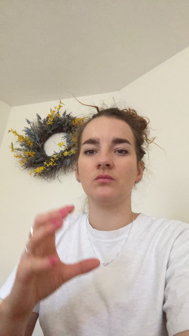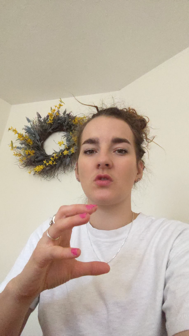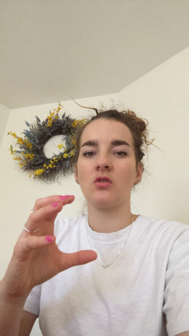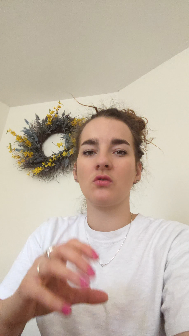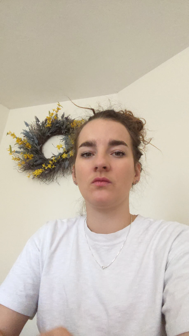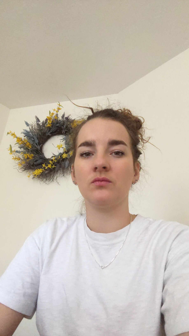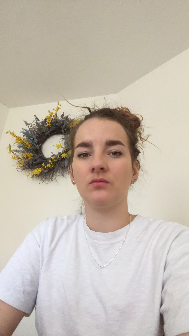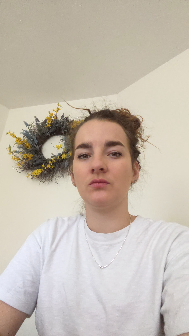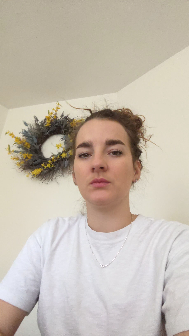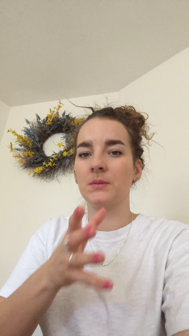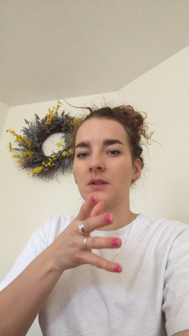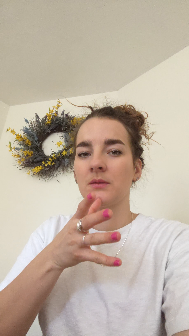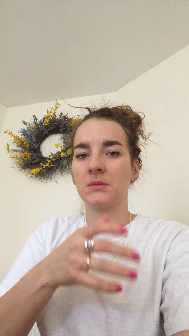mommy